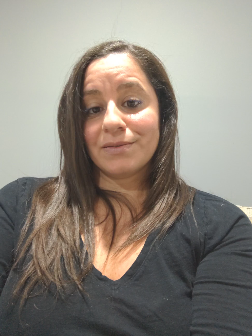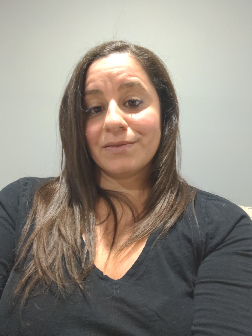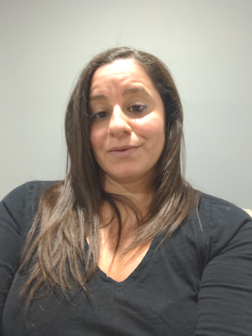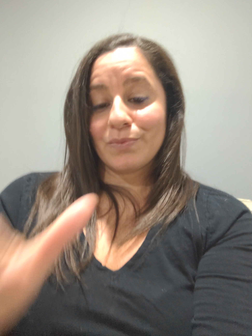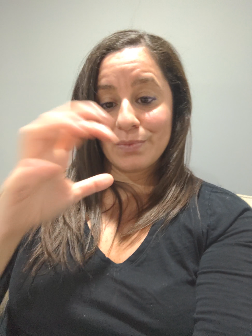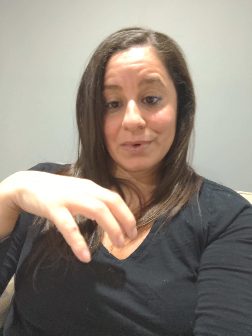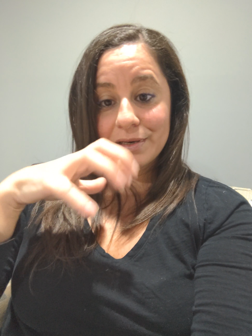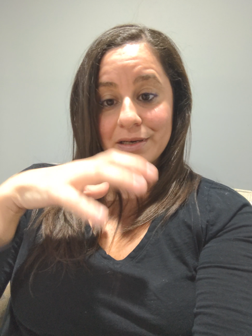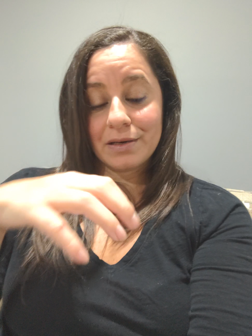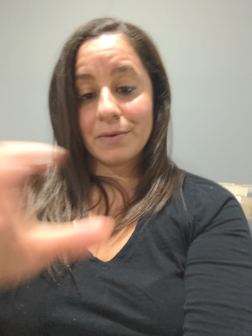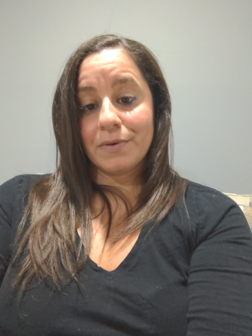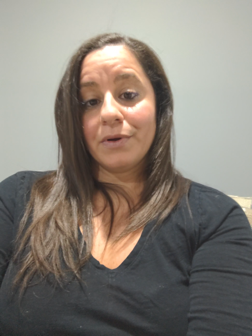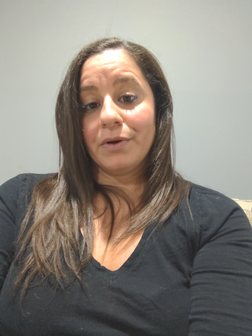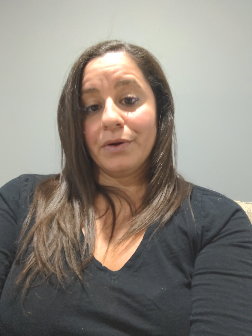rain